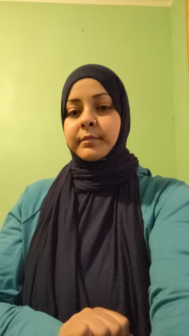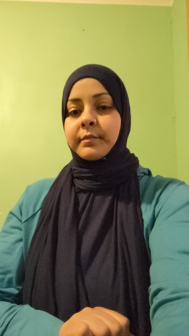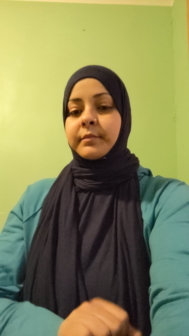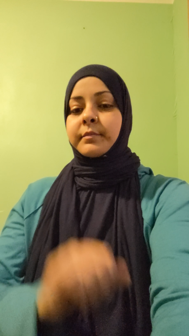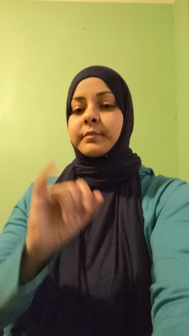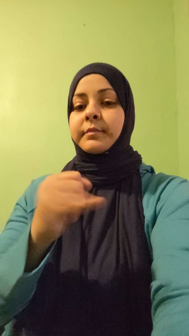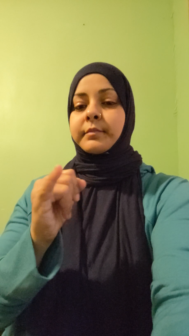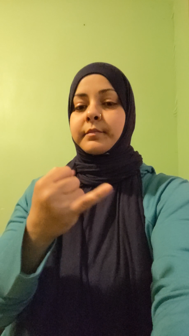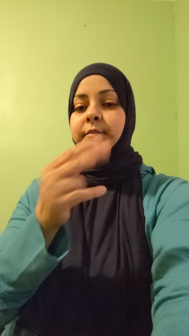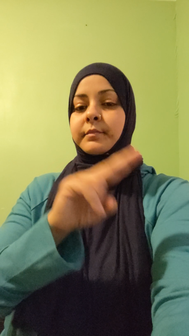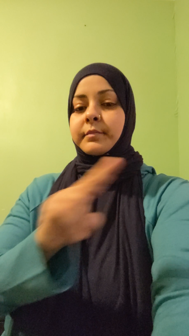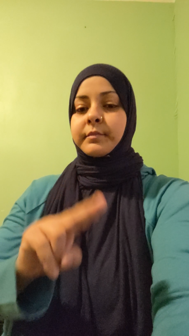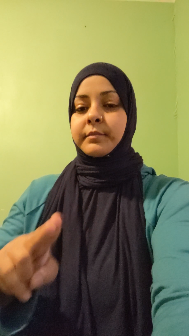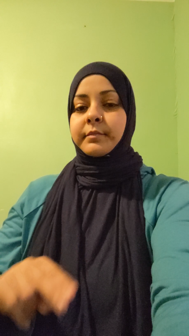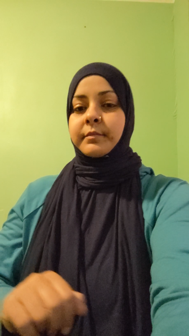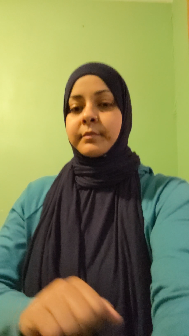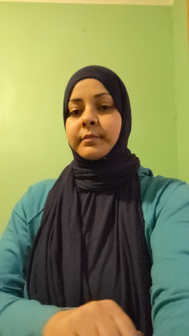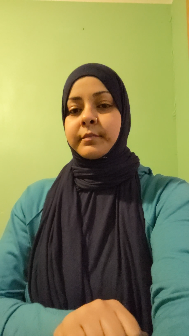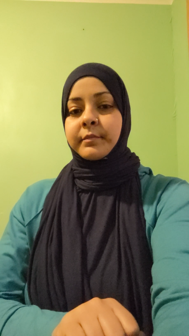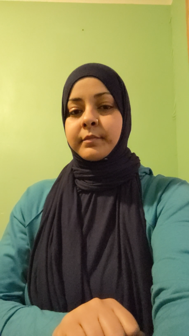jelly